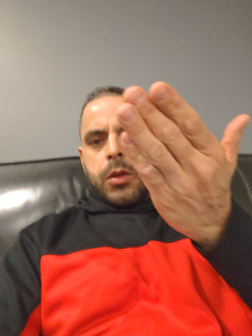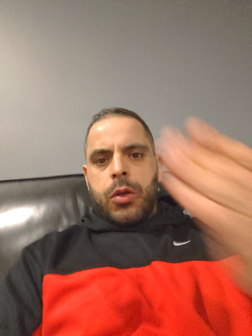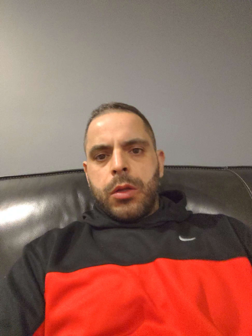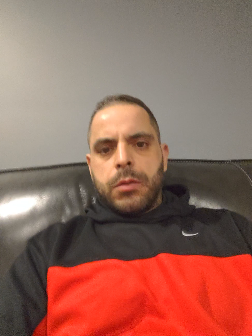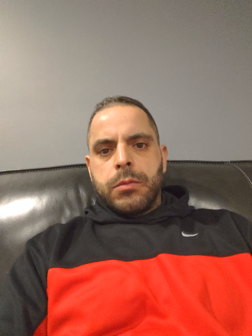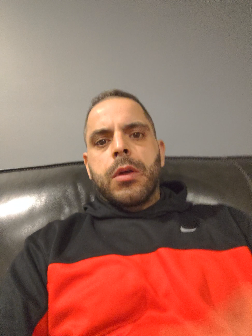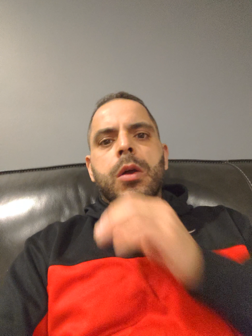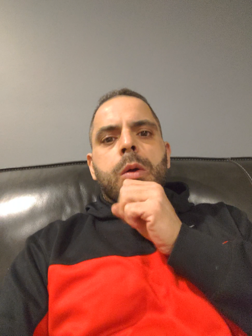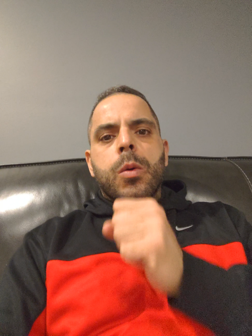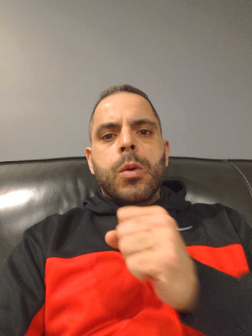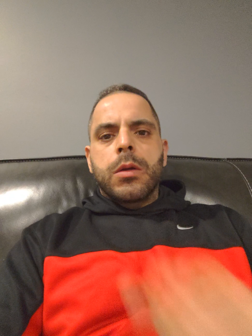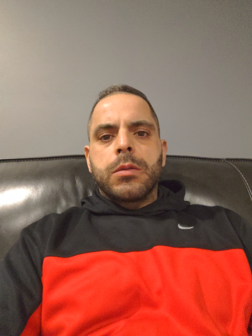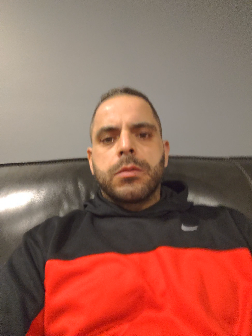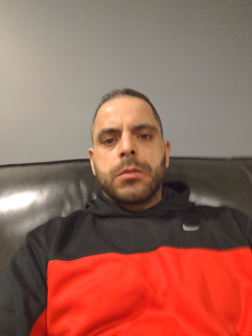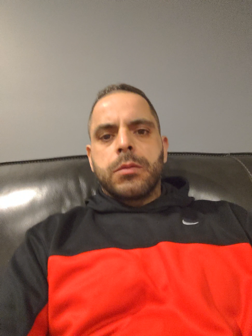old